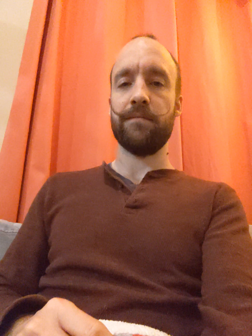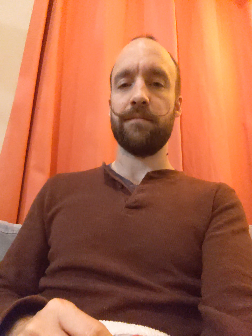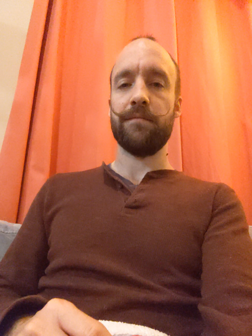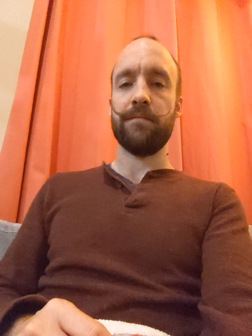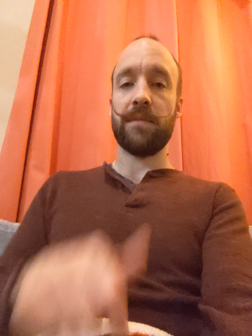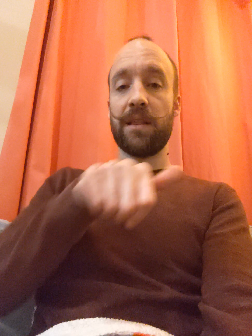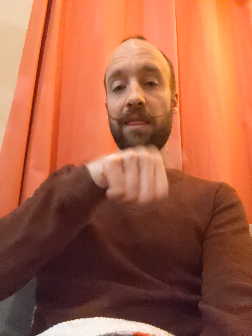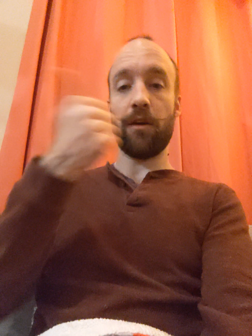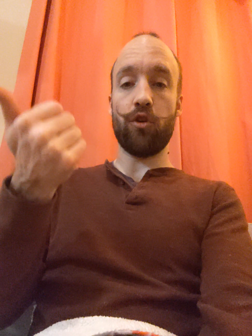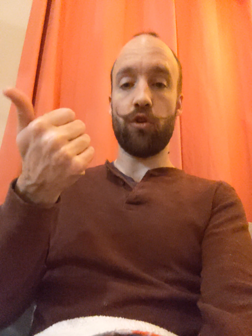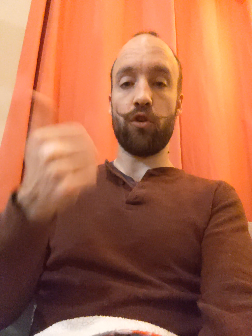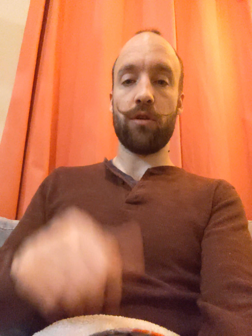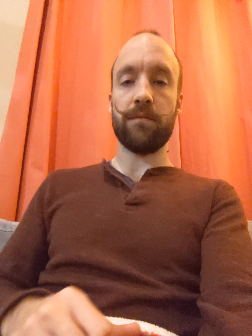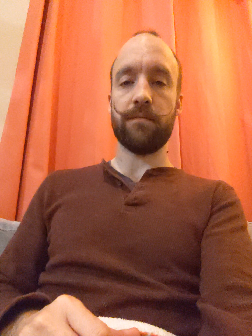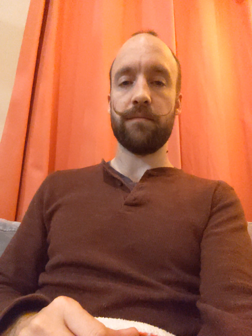another